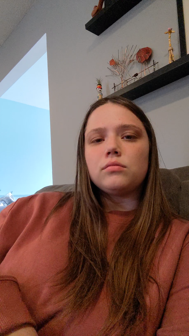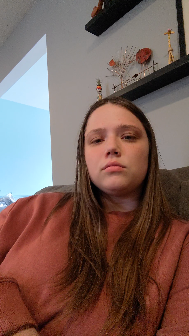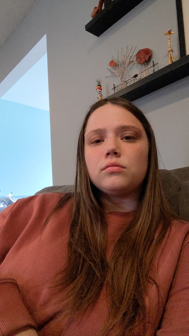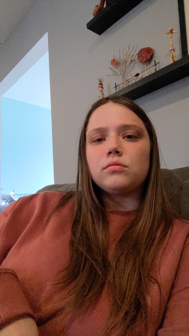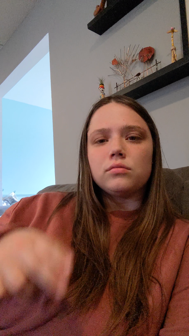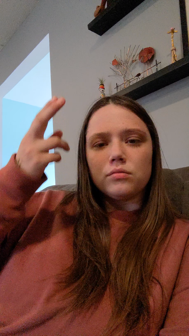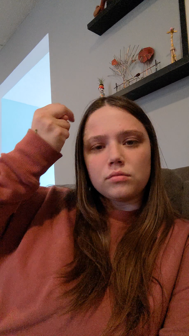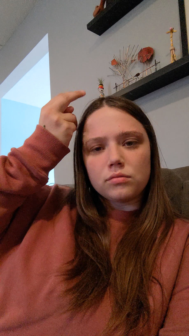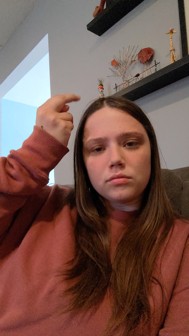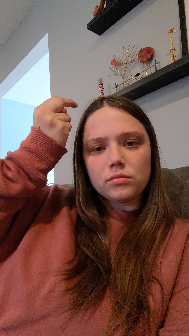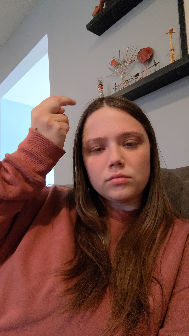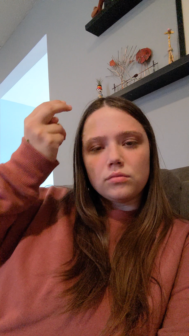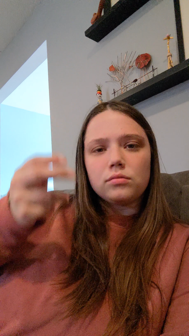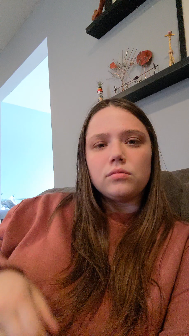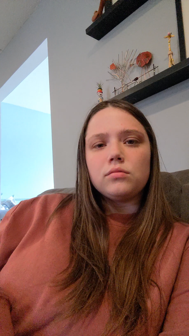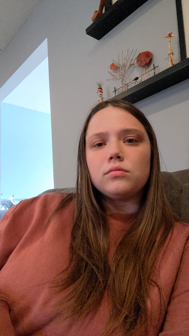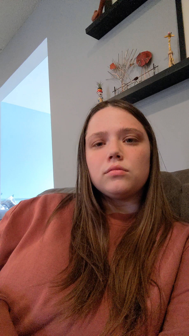bunny